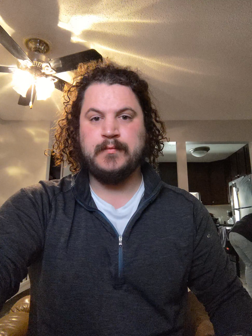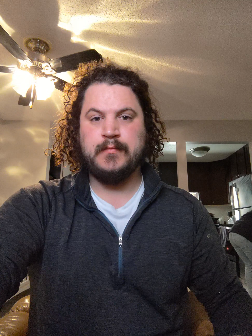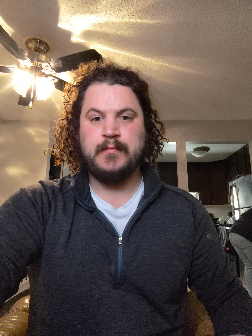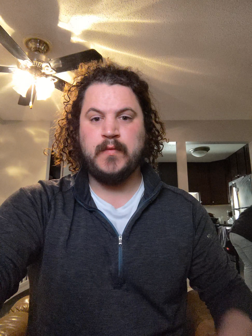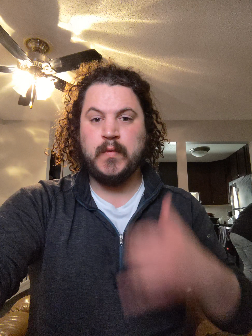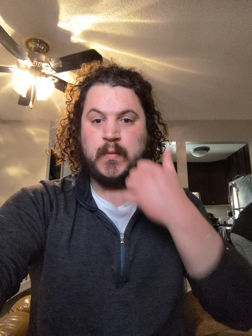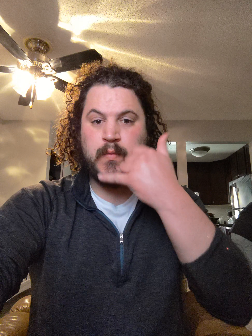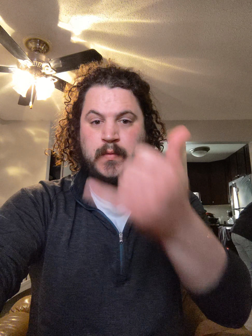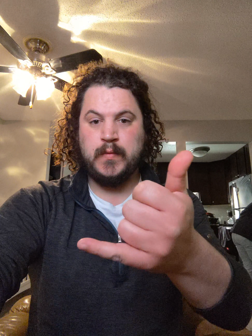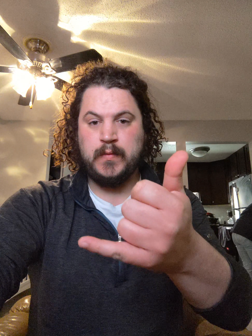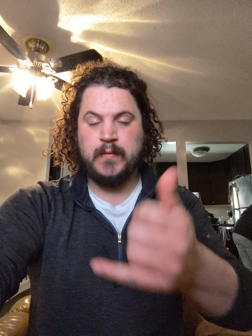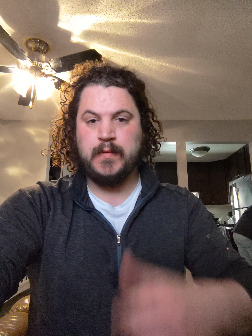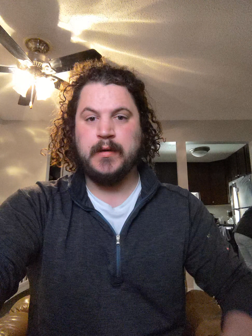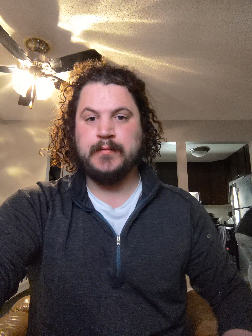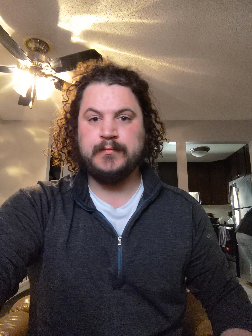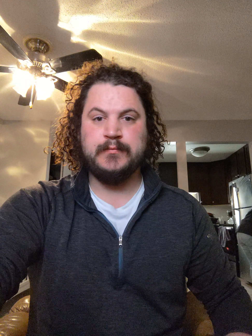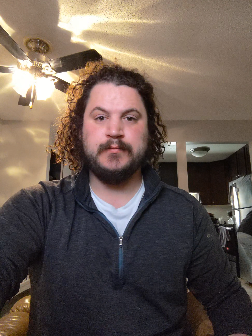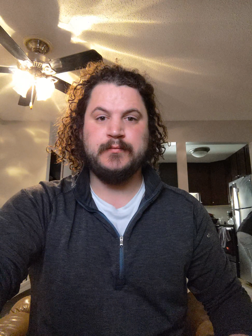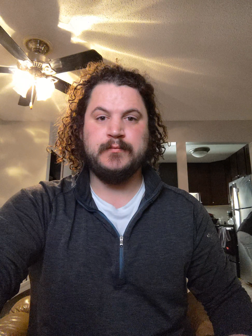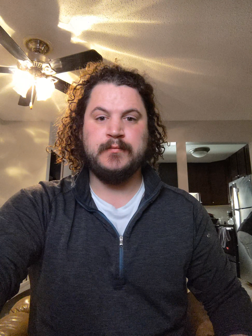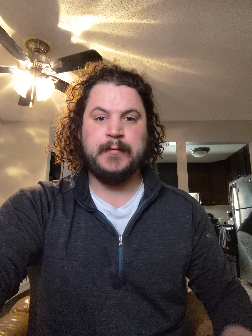call on the phone